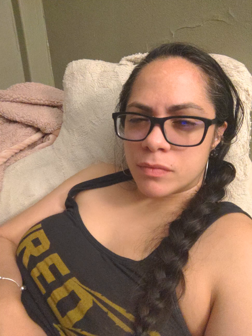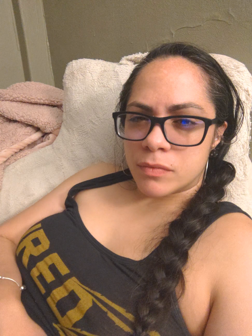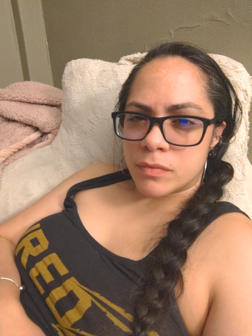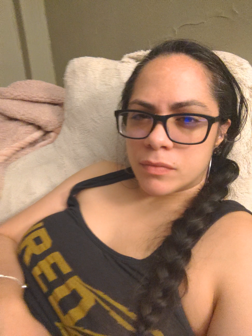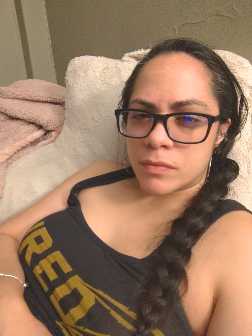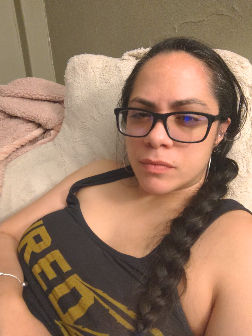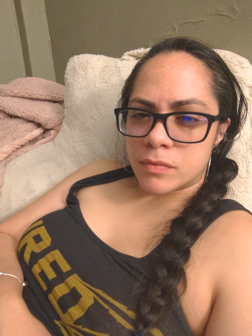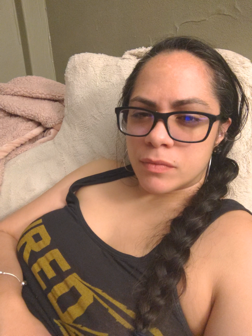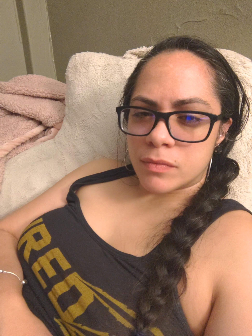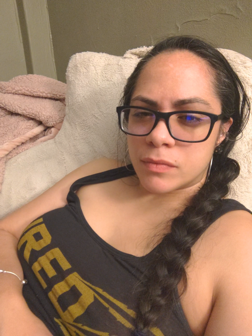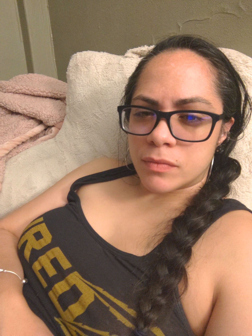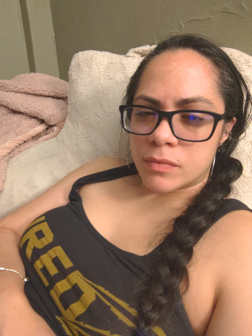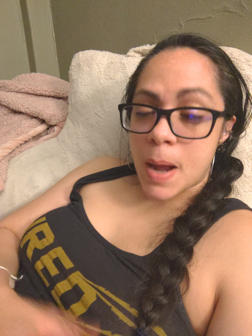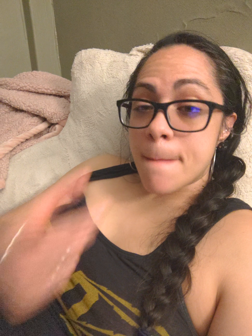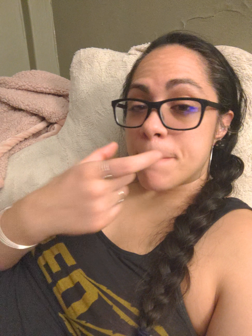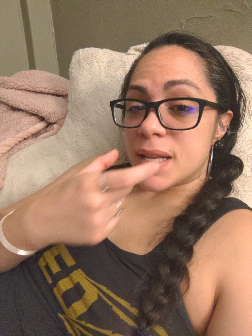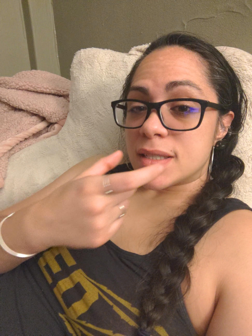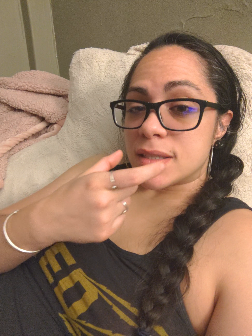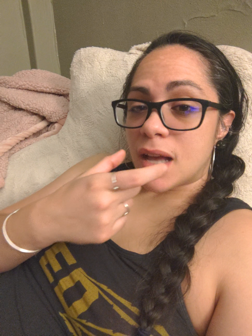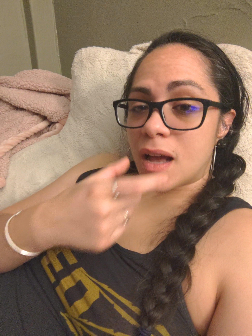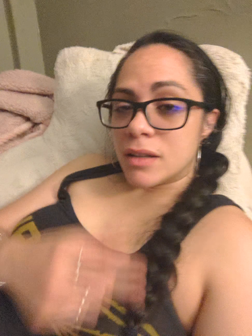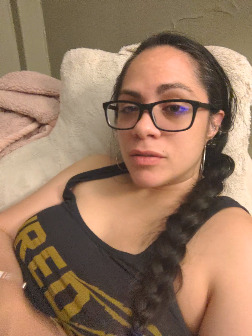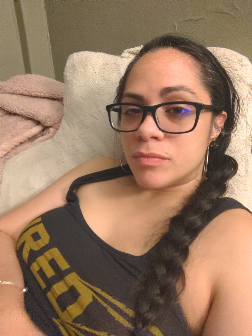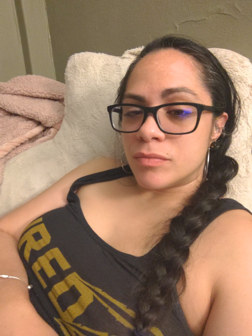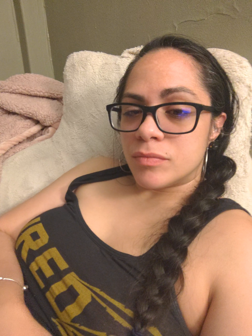pizza